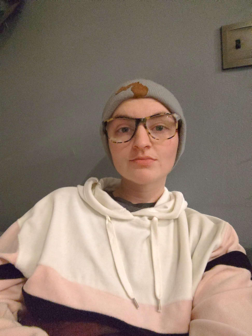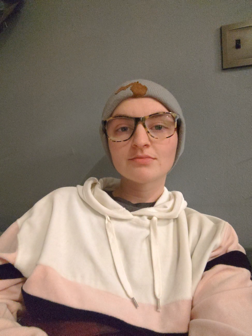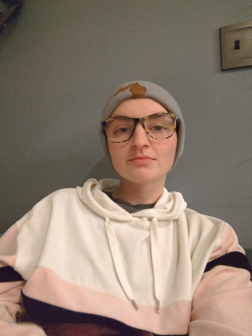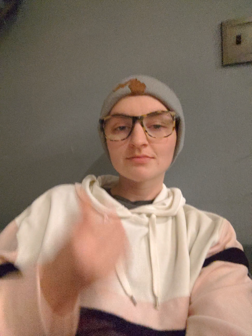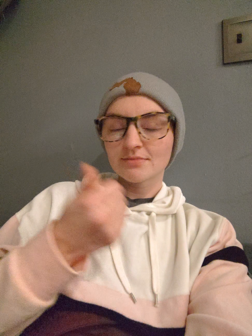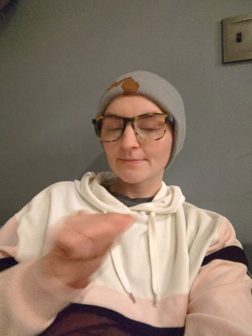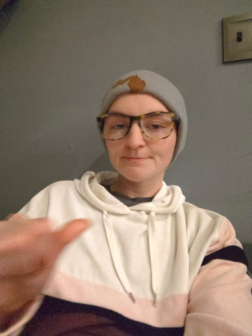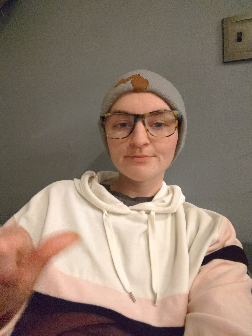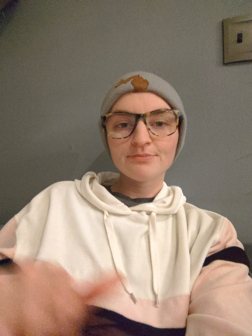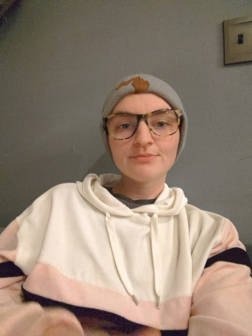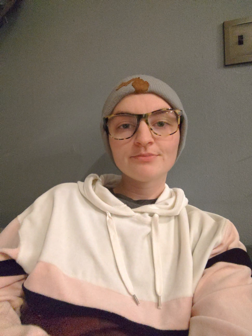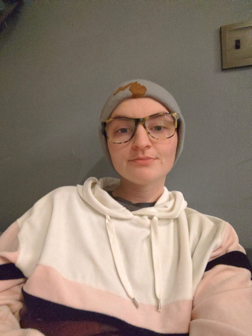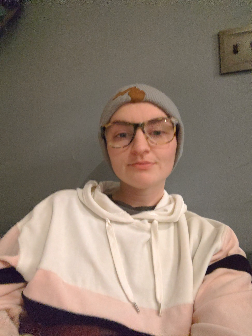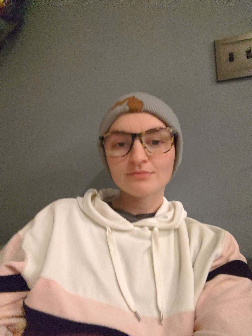any